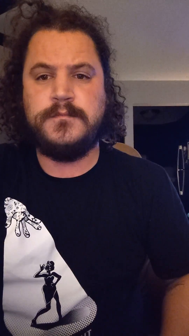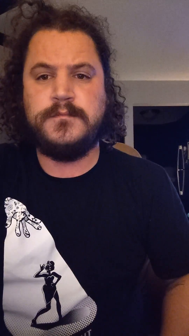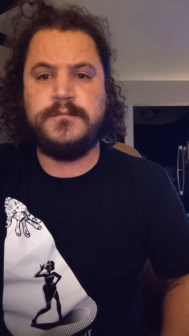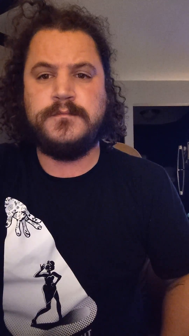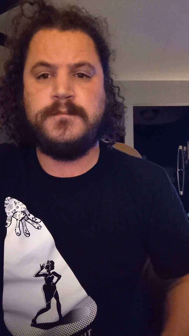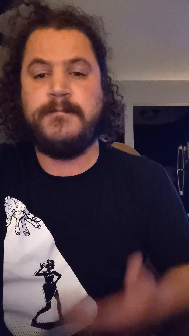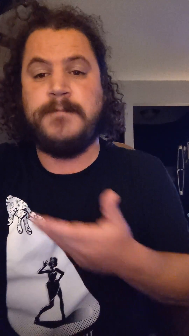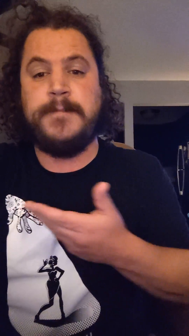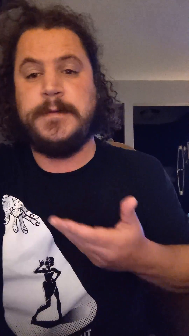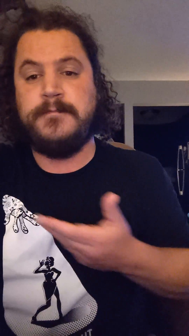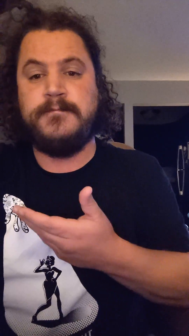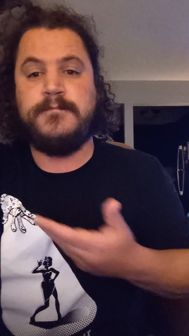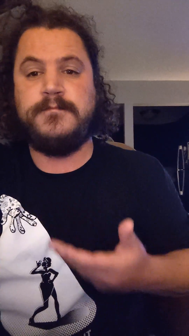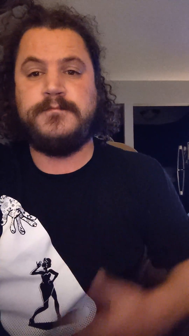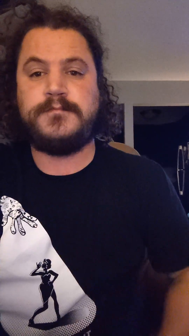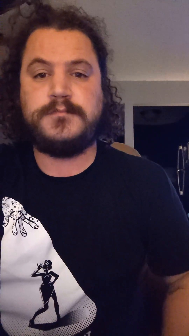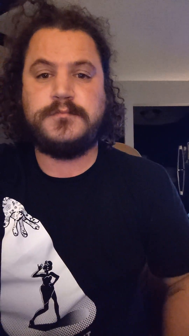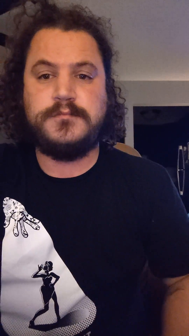baby